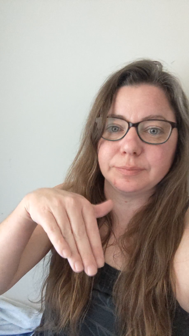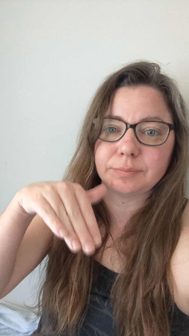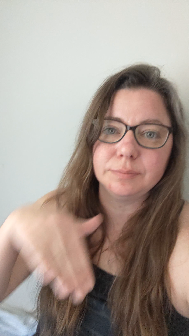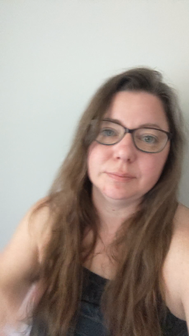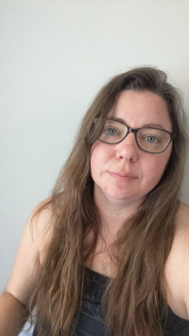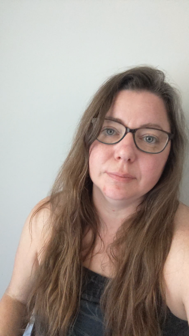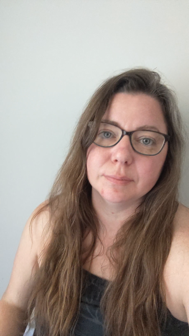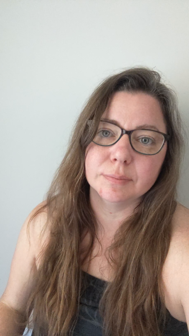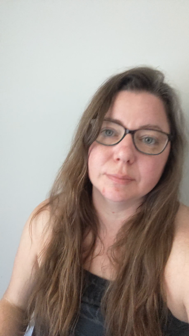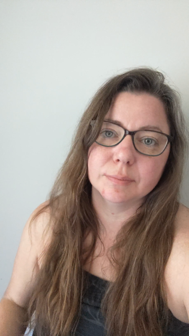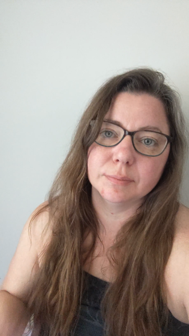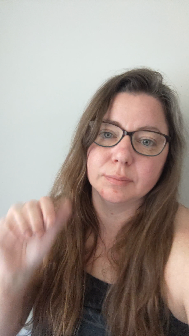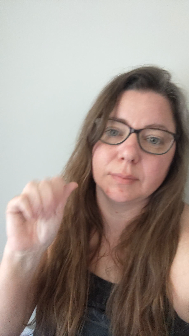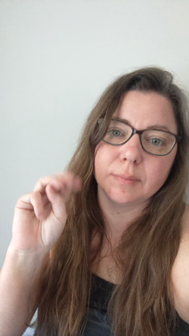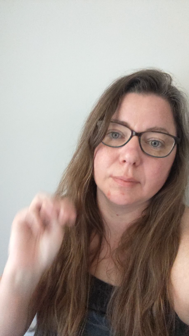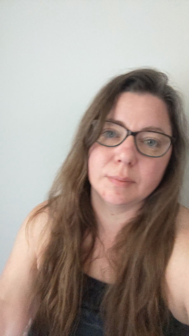am